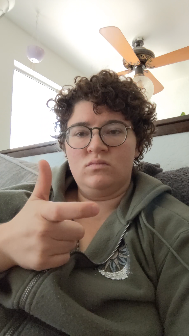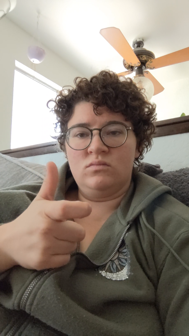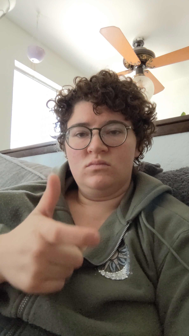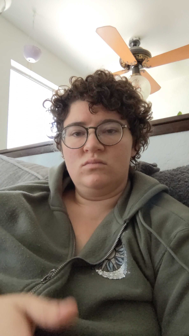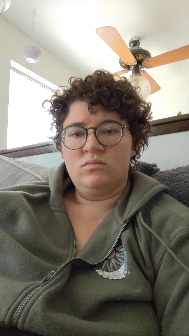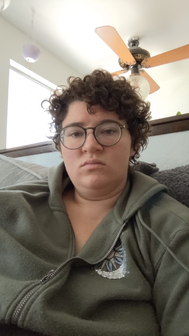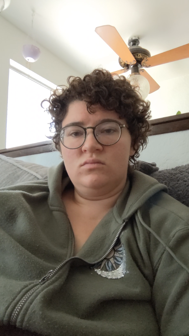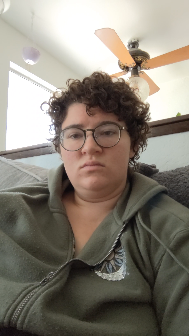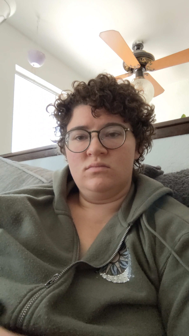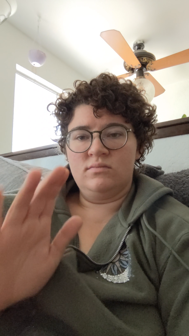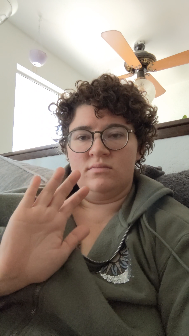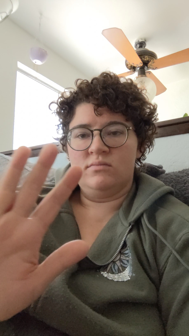push